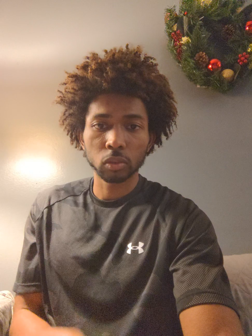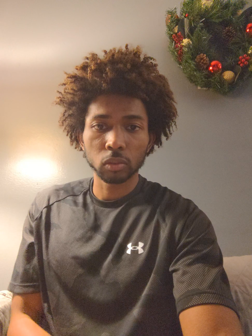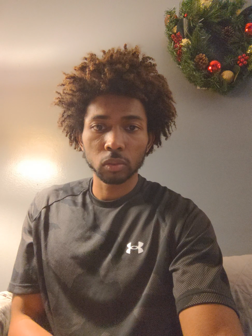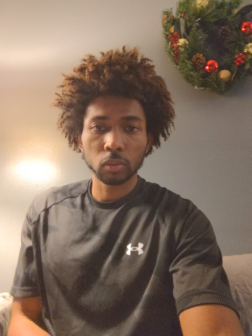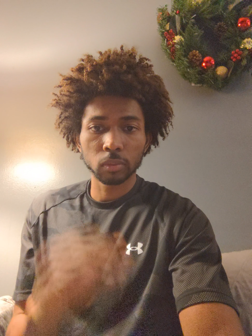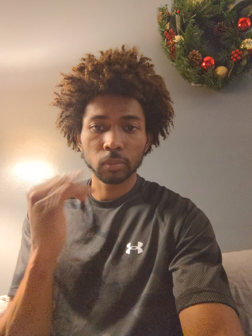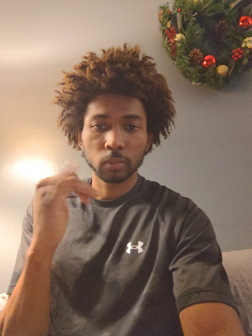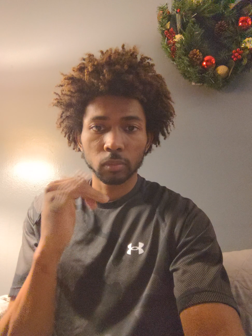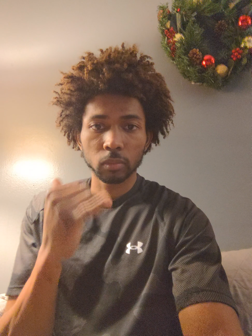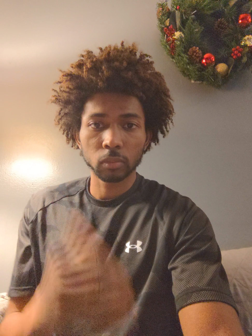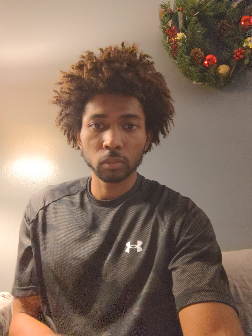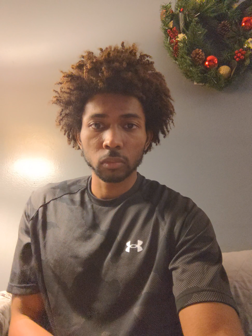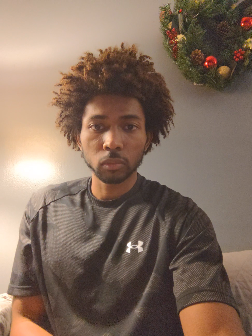yellow